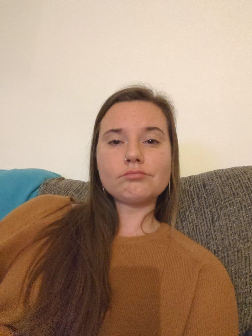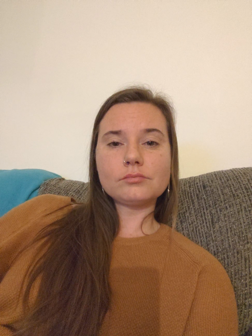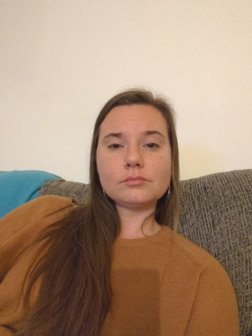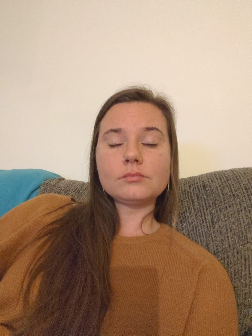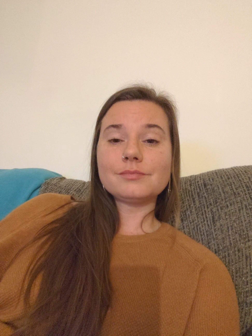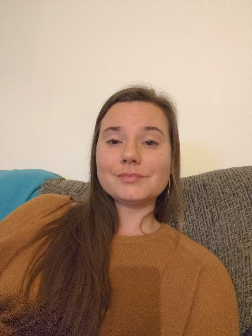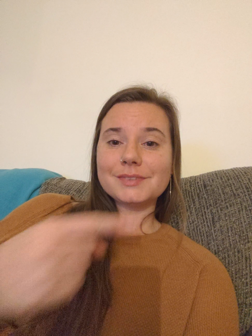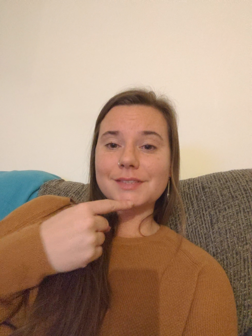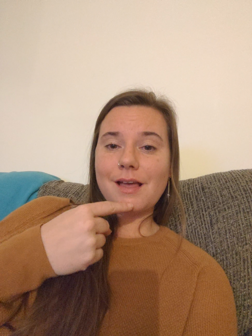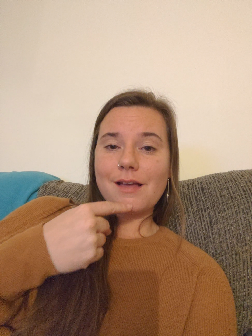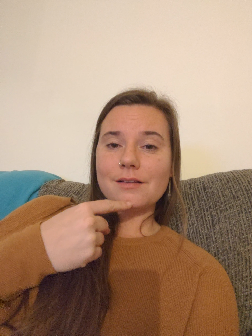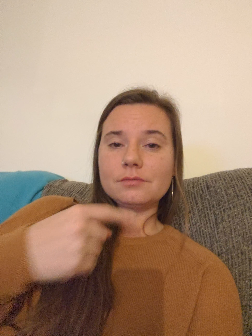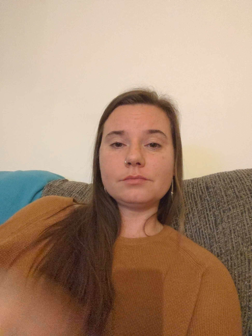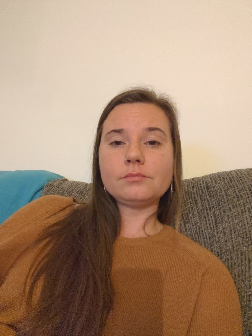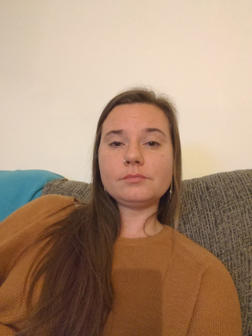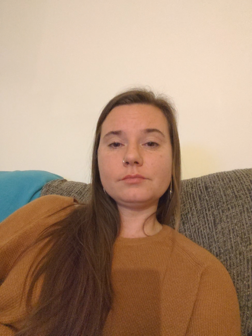say